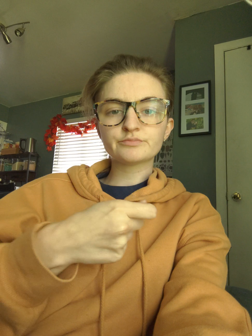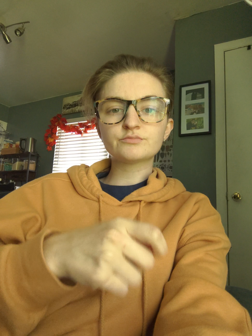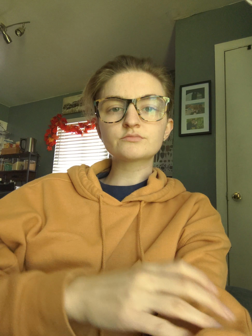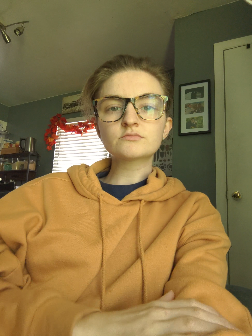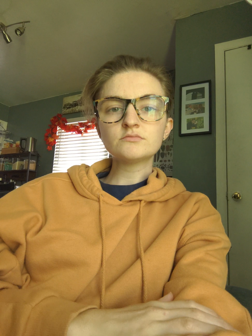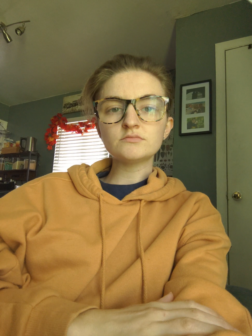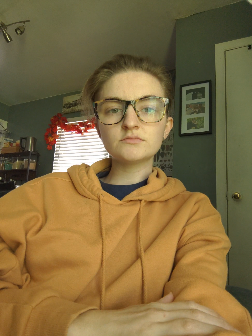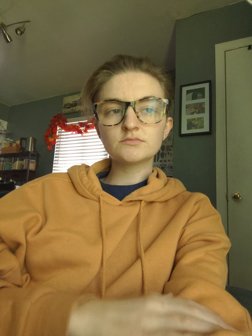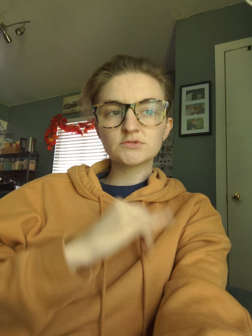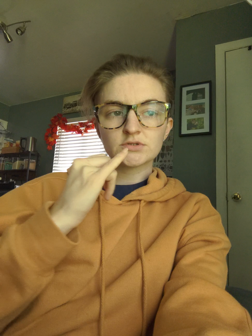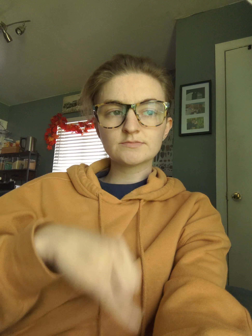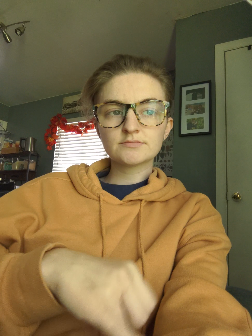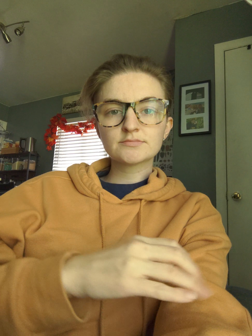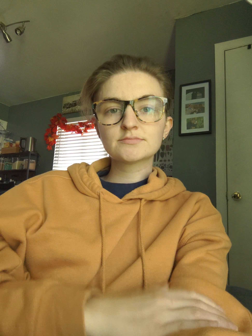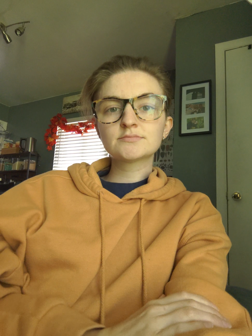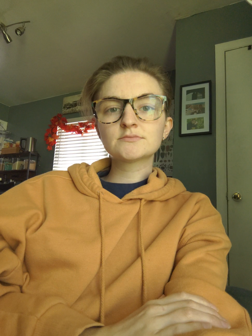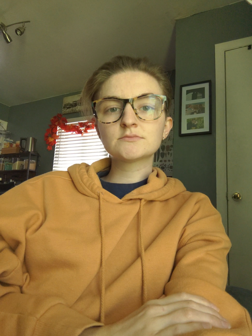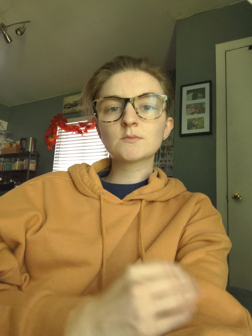last